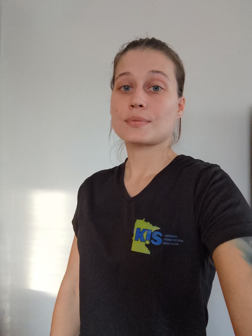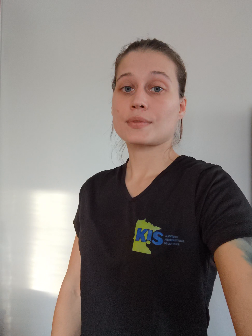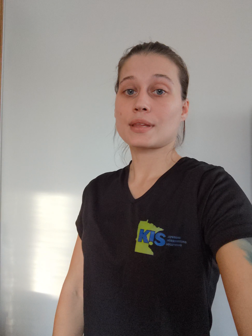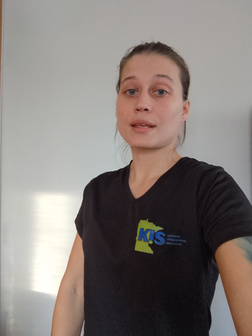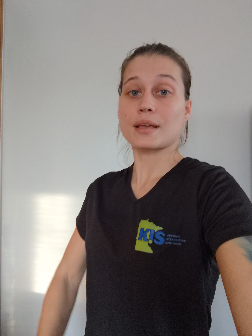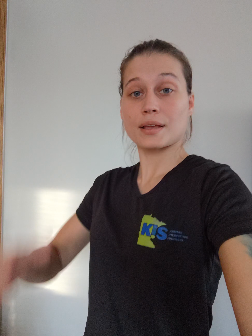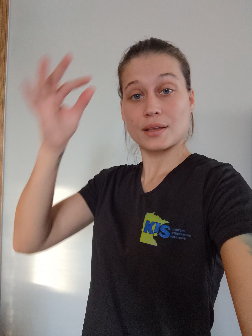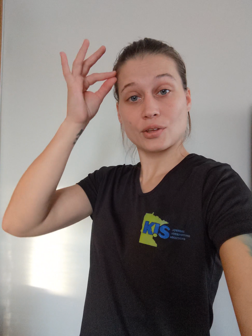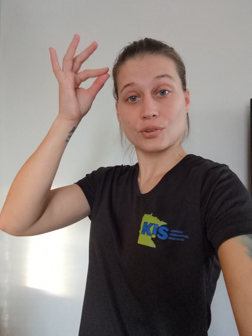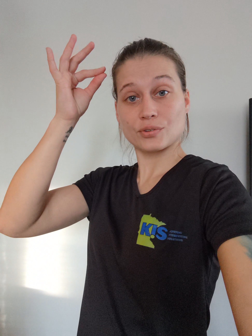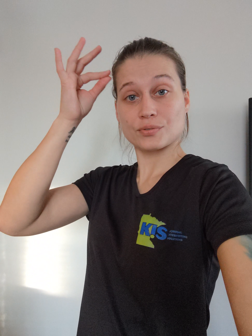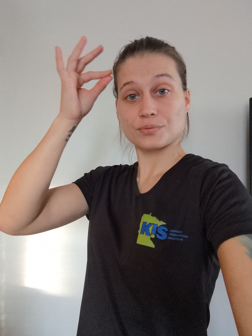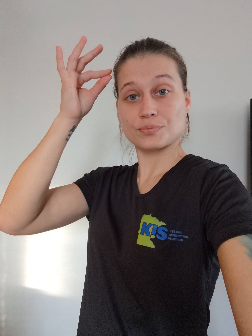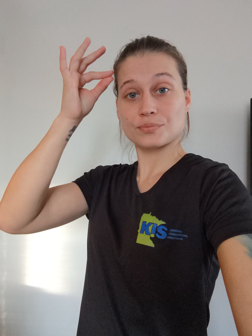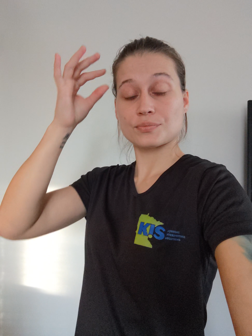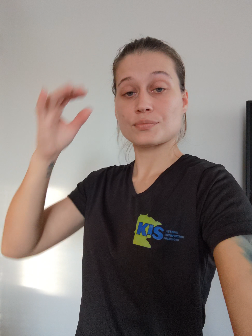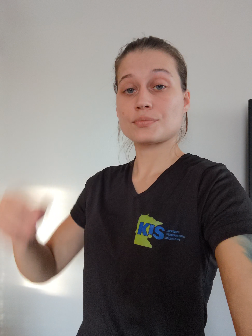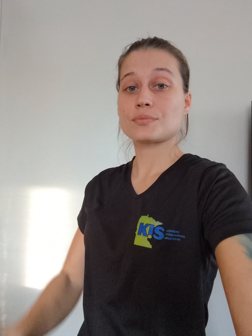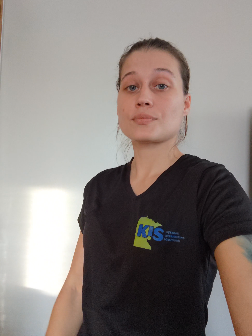hair